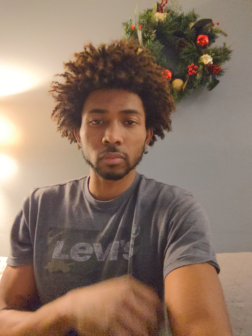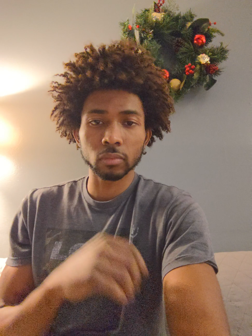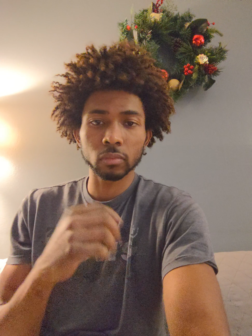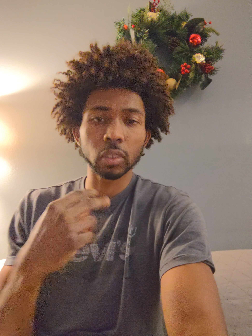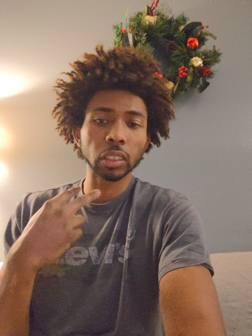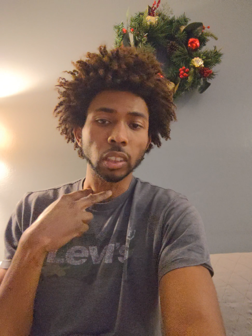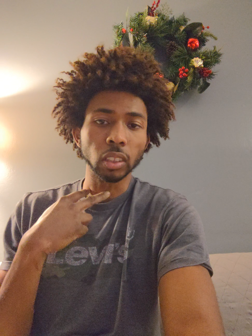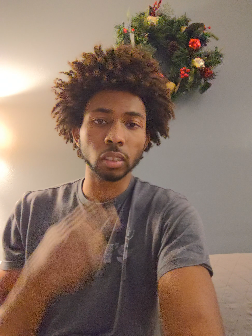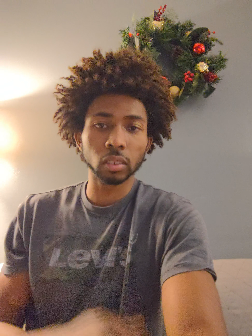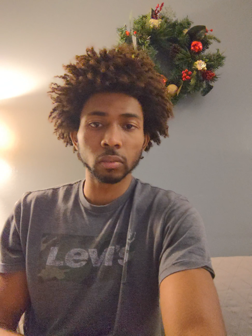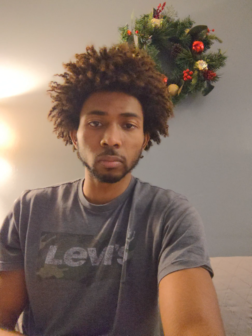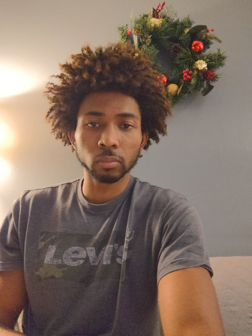stuck